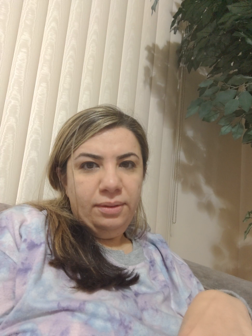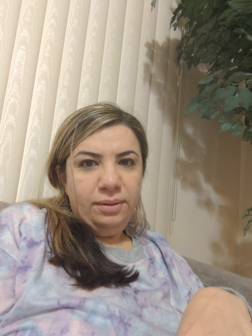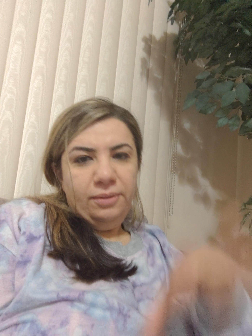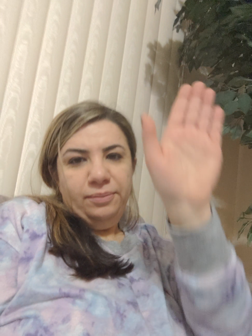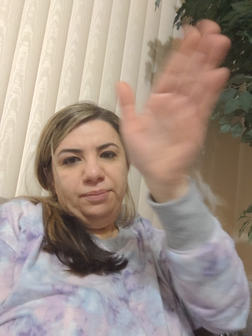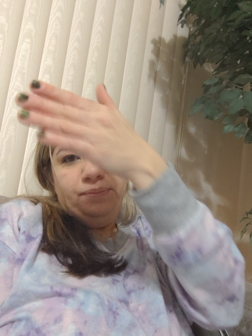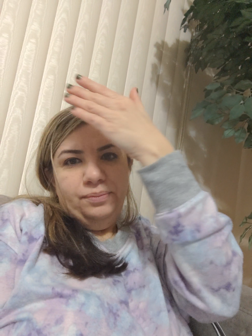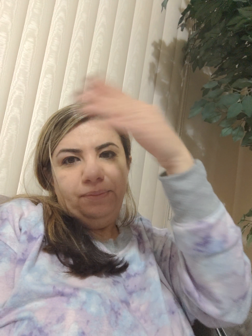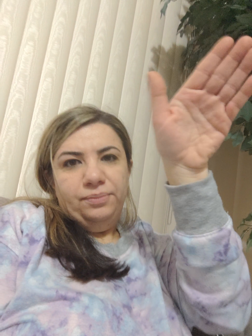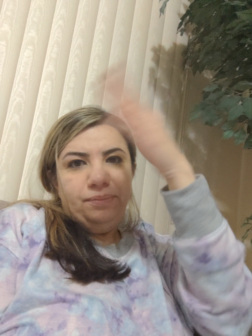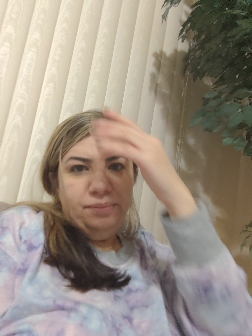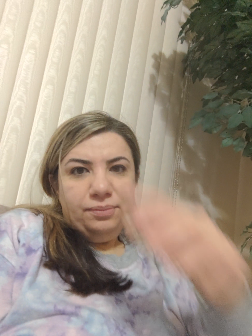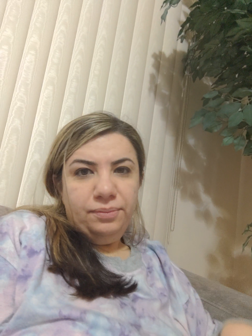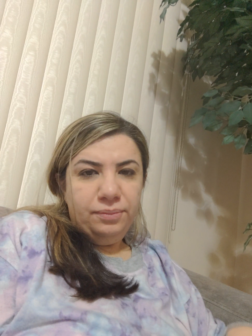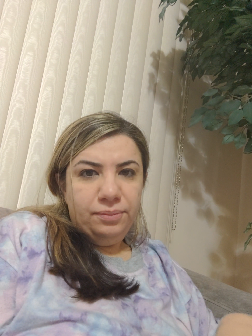flag